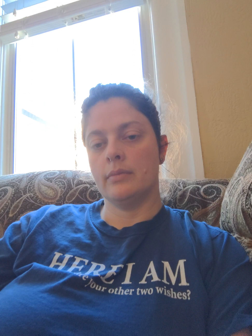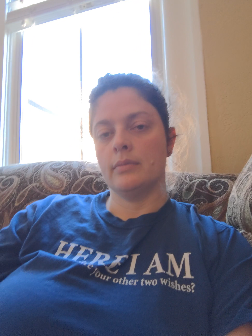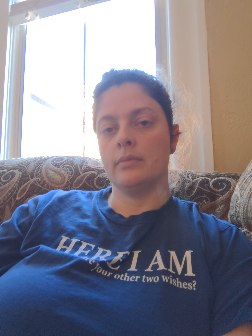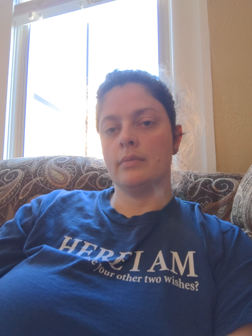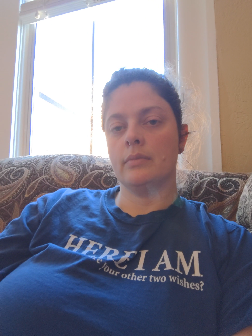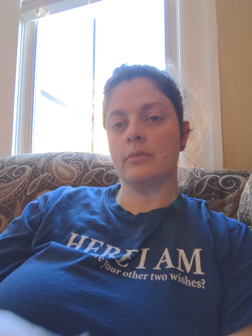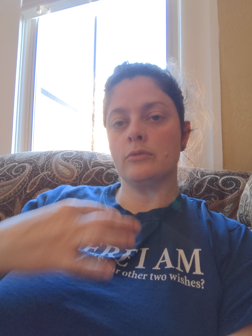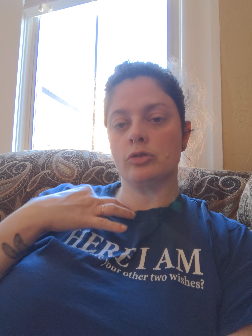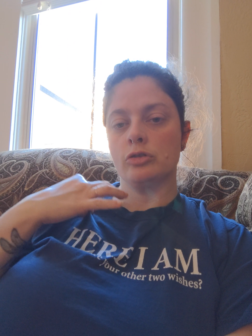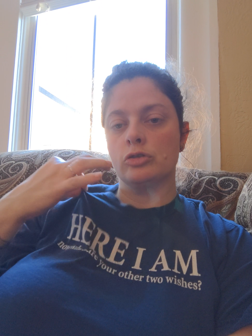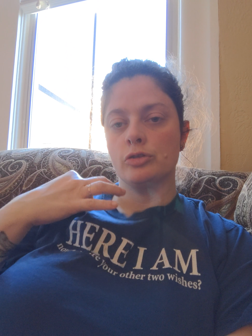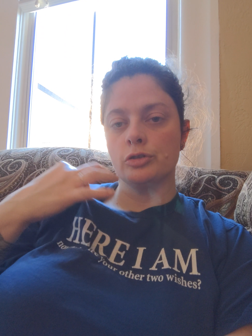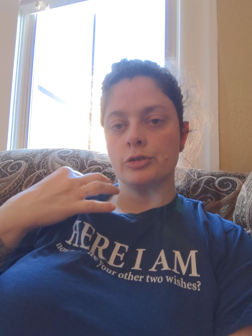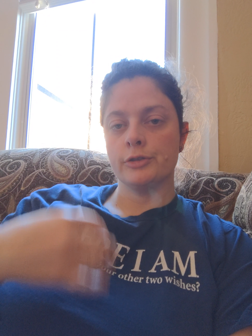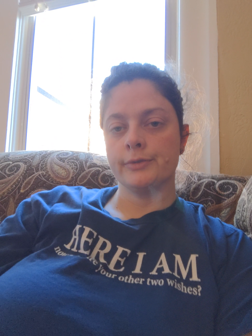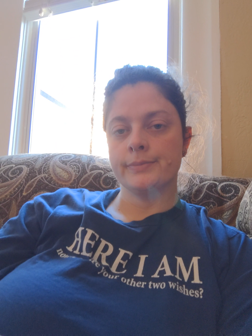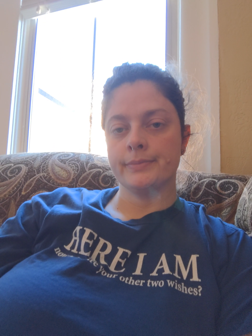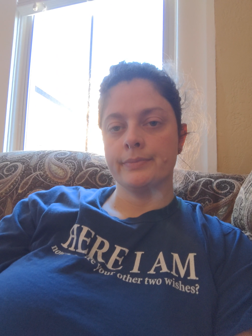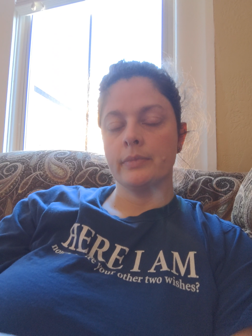shirt